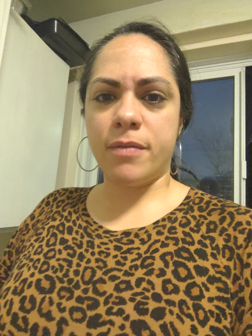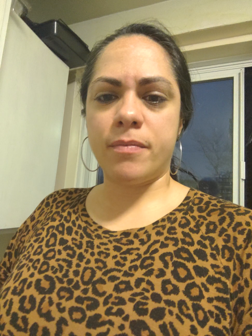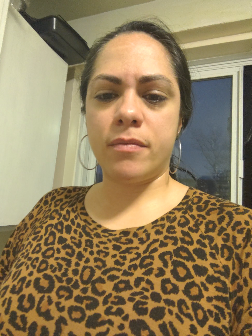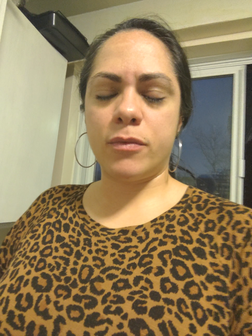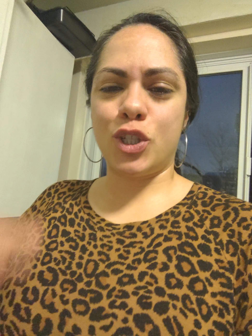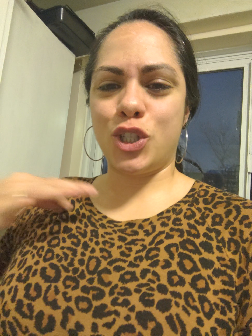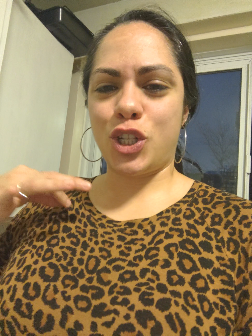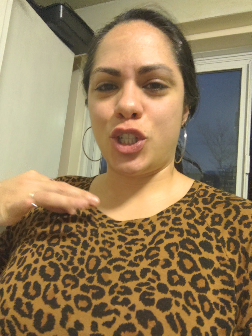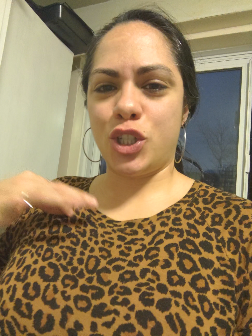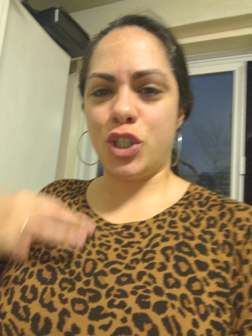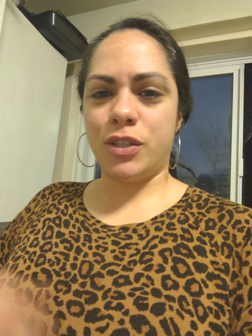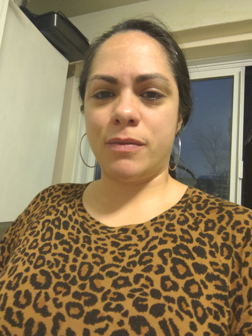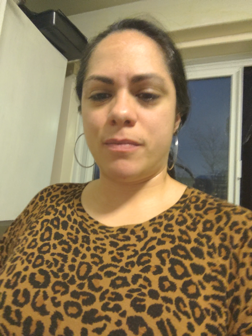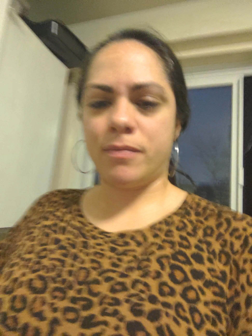shirt